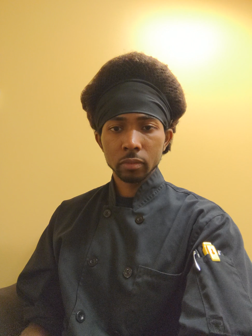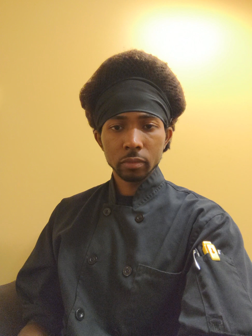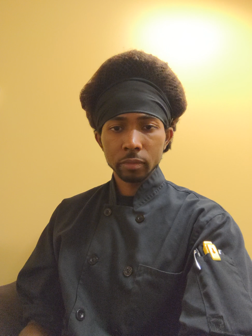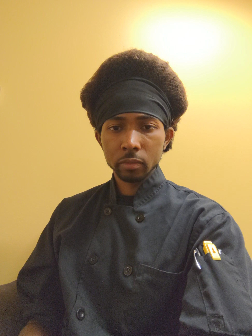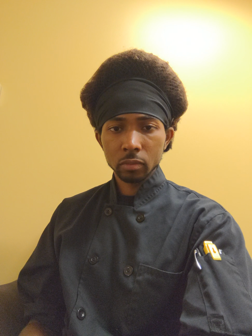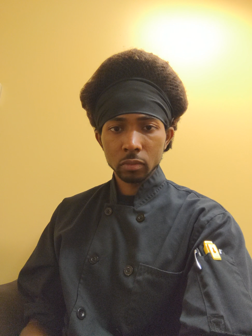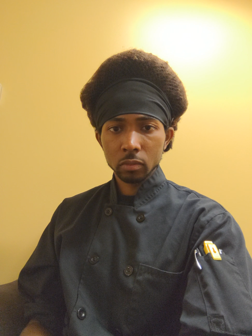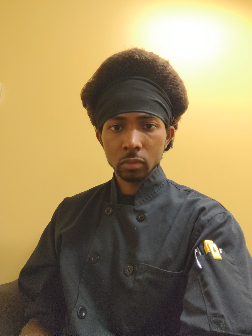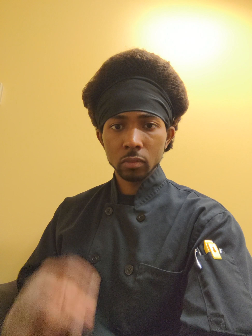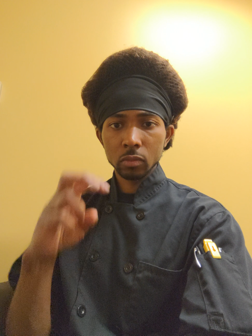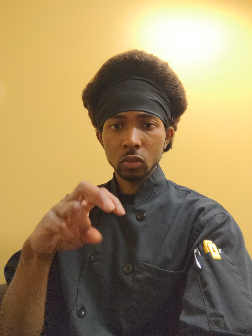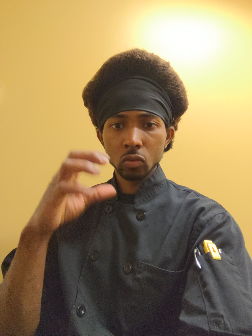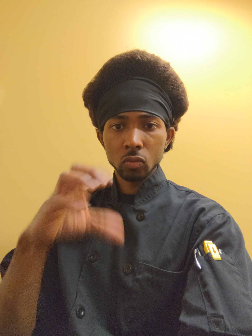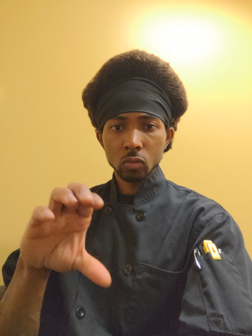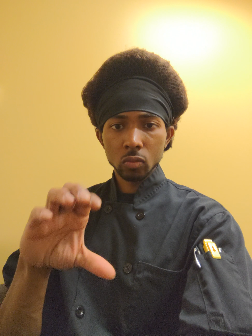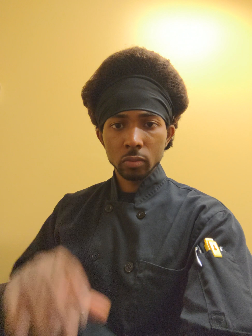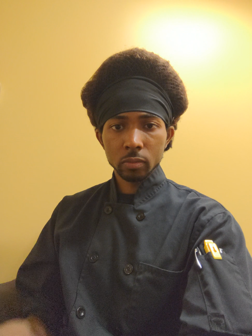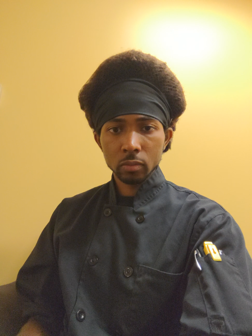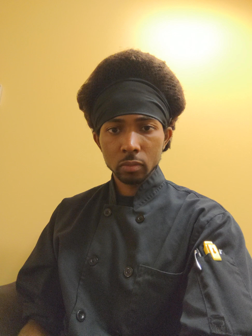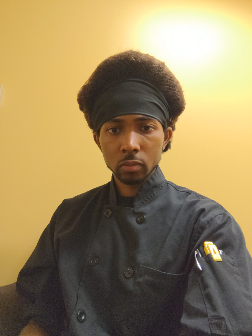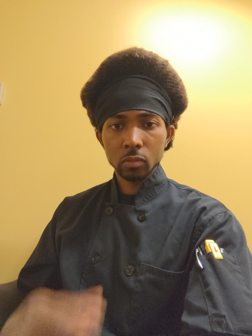potato chip